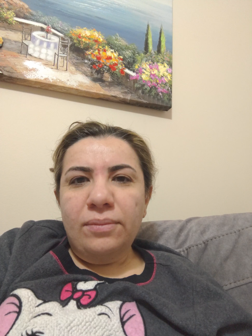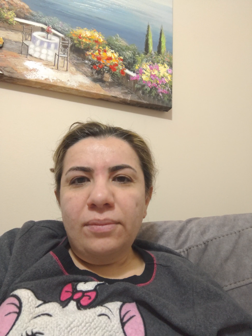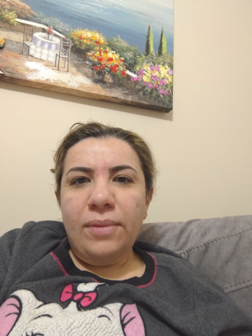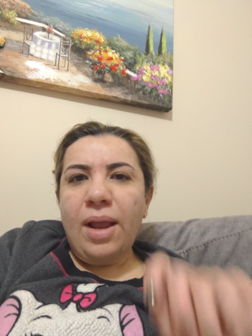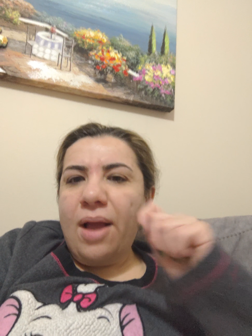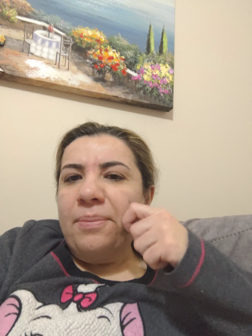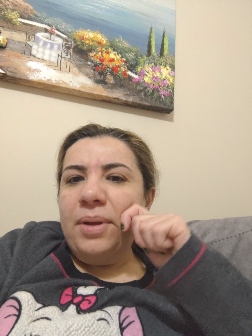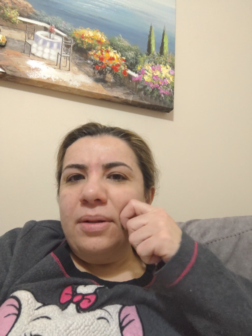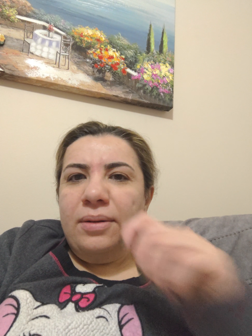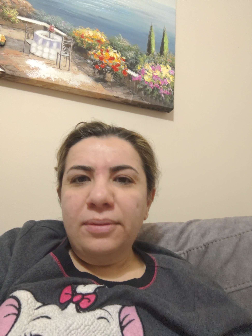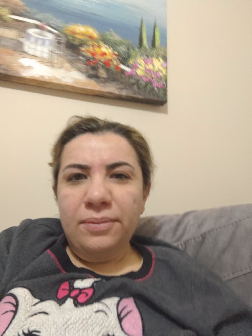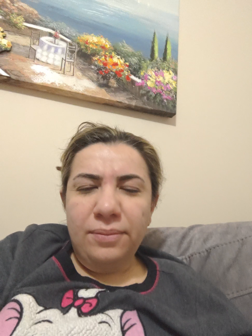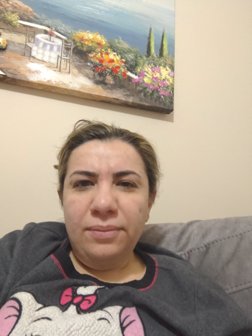apple